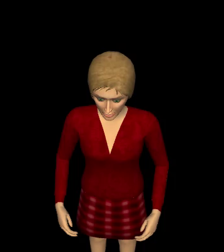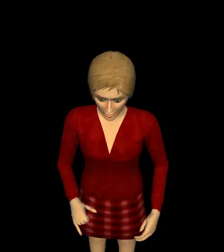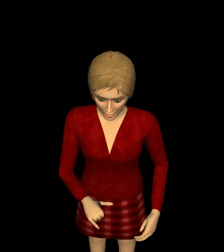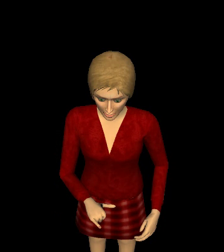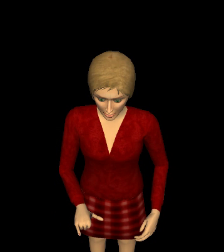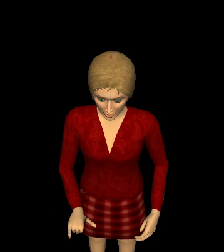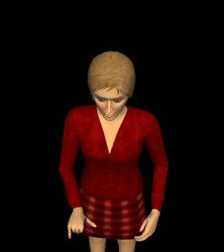أبدا